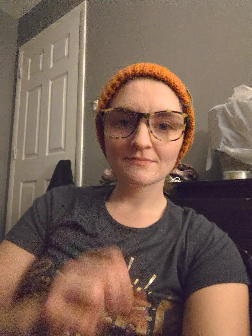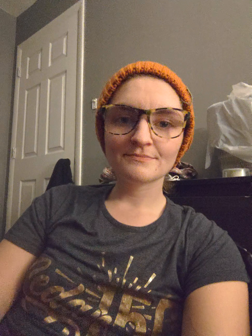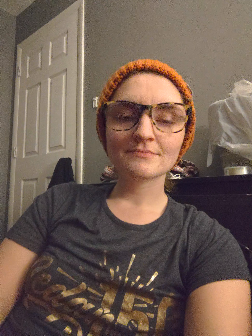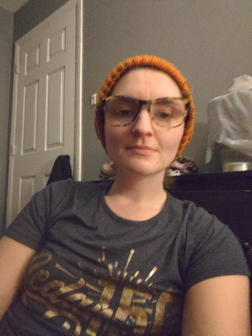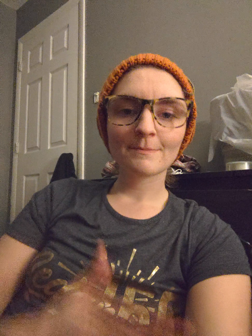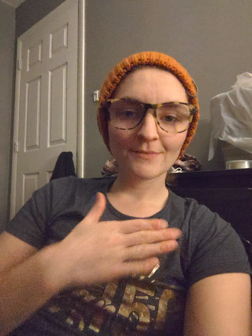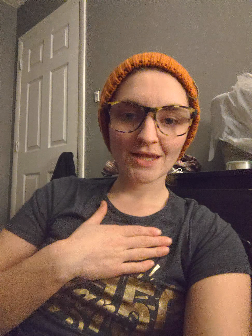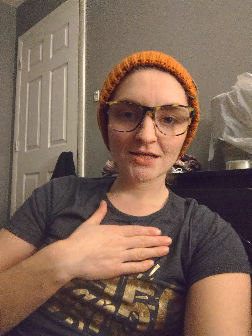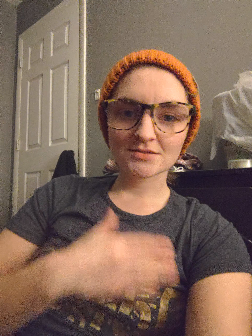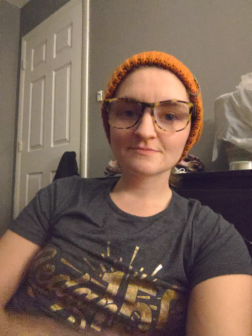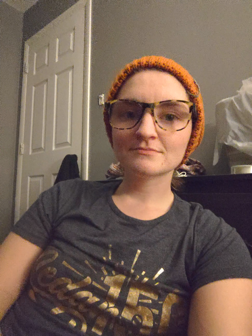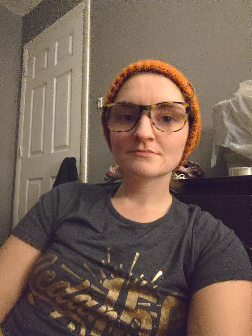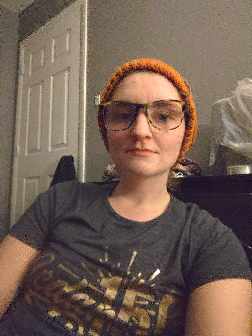my